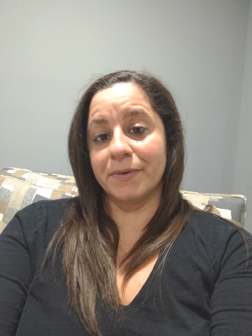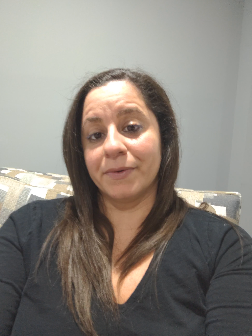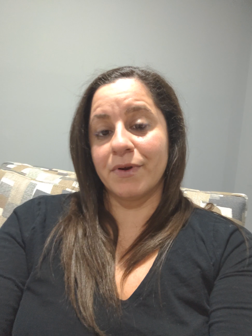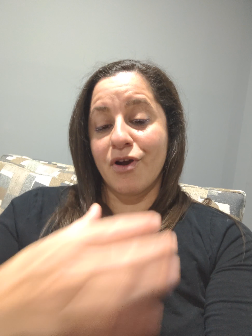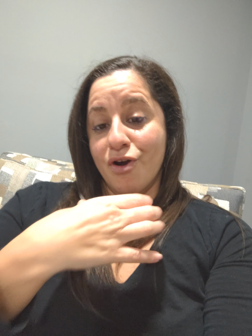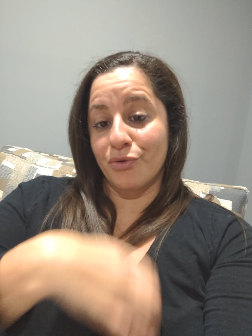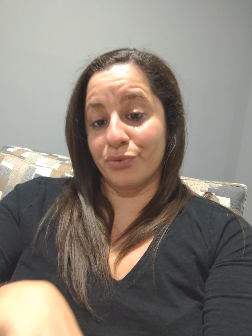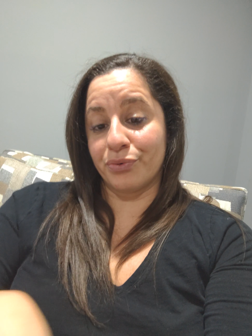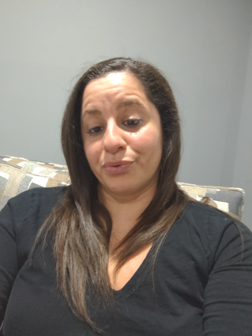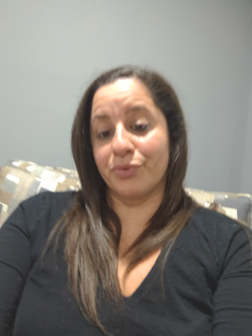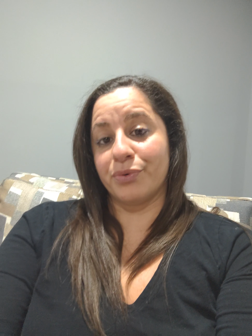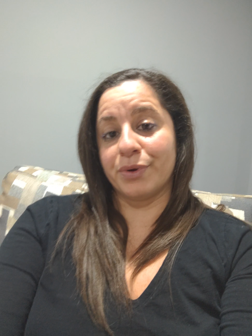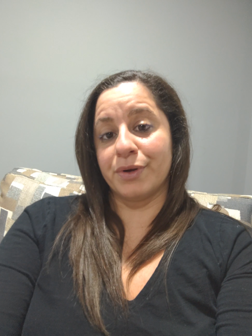hungry